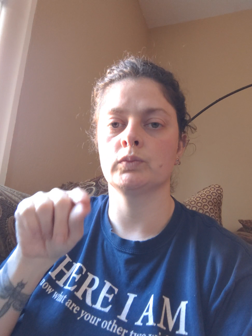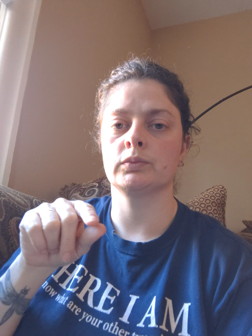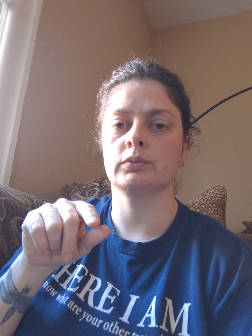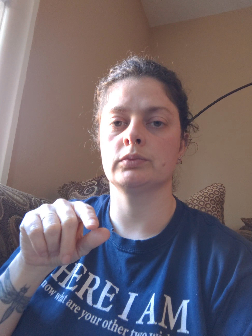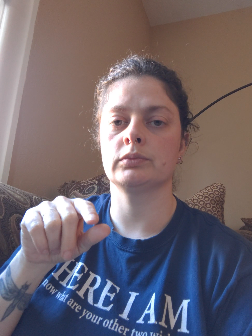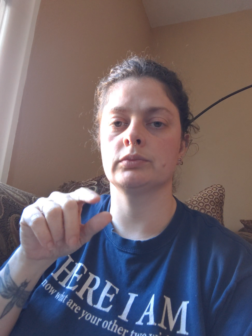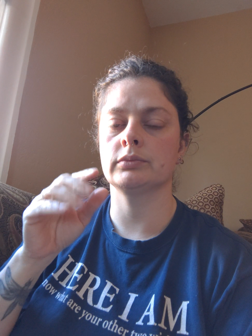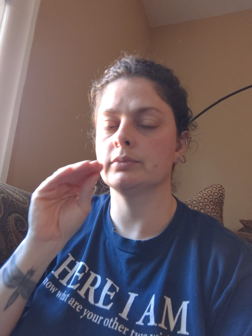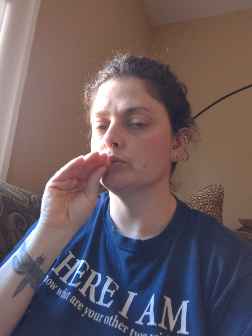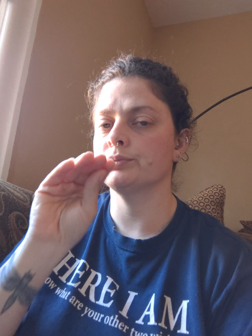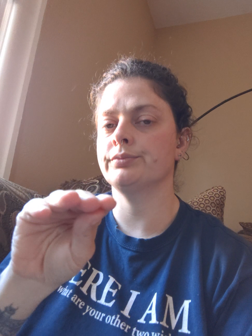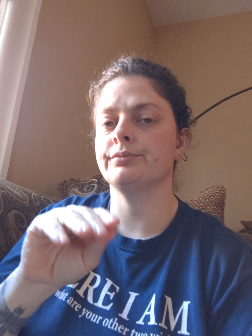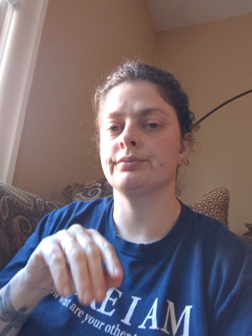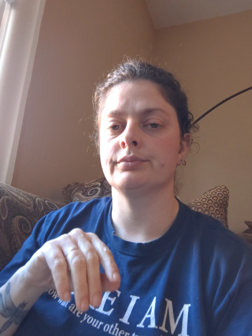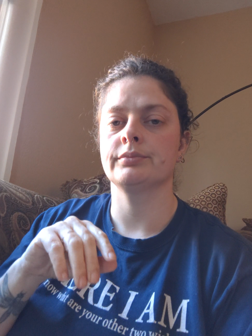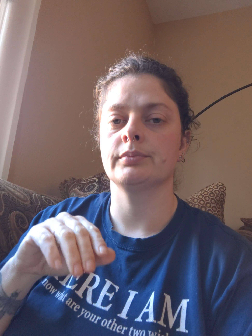kiss